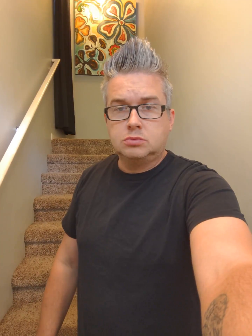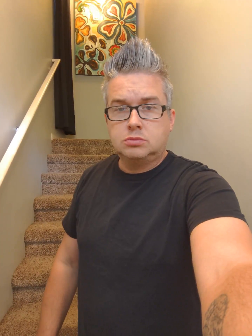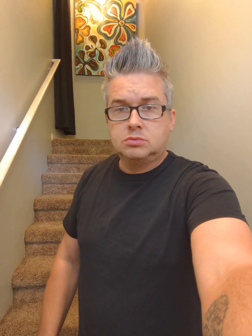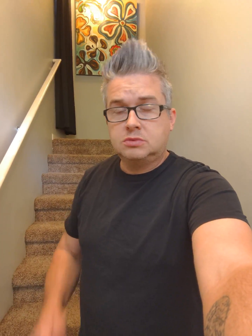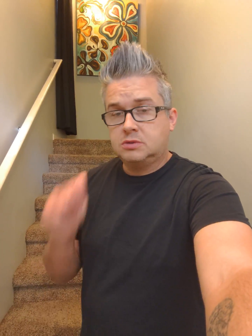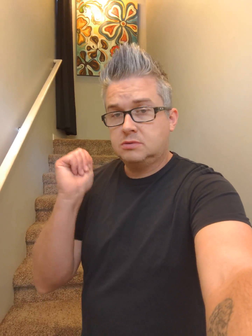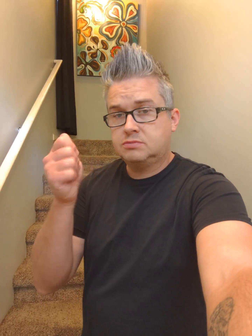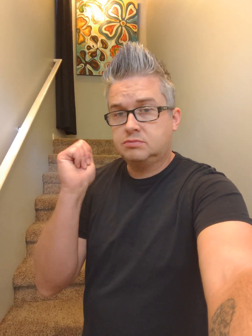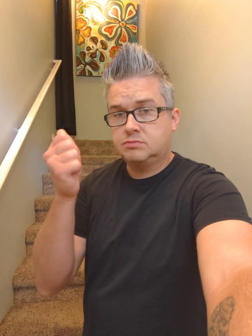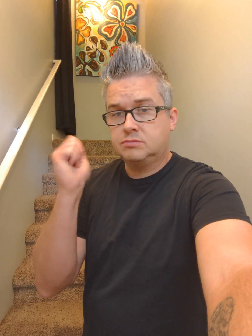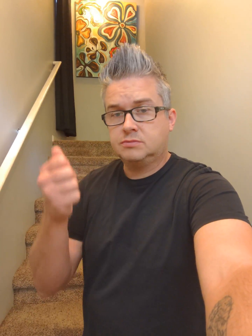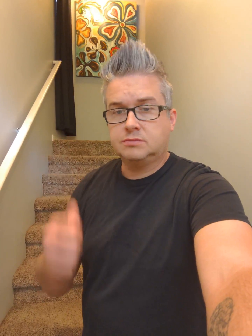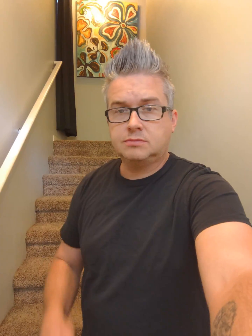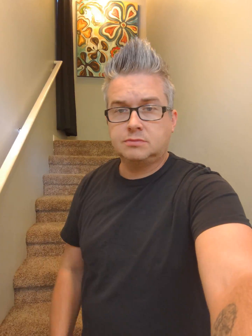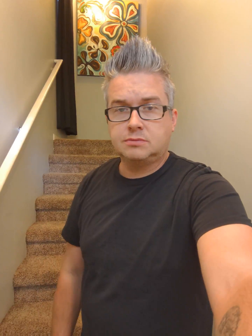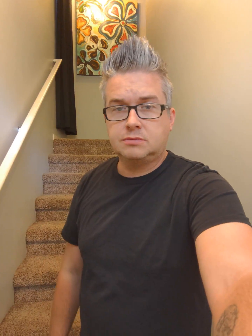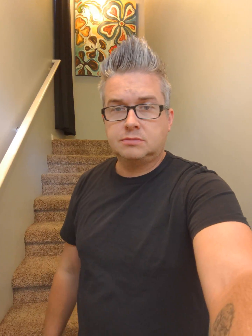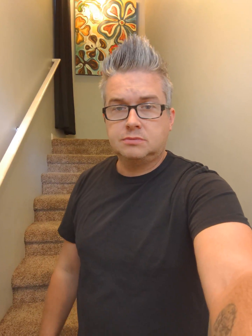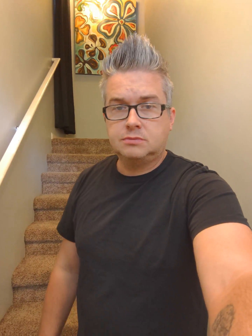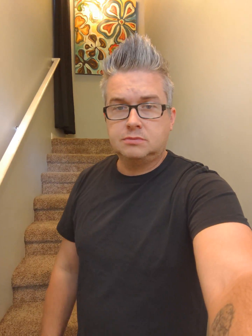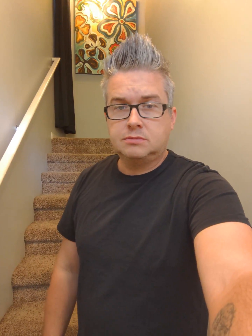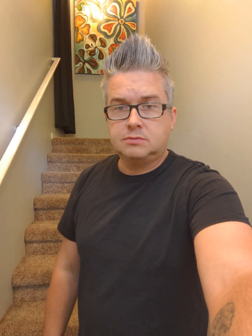bat